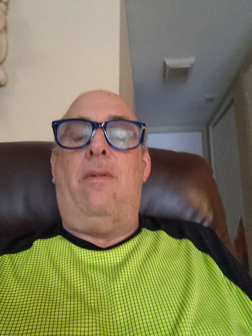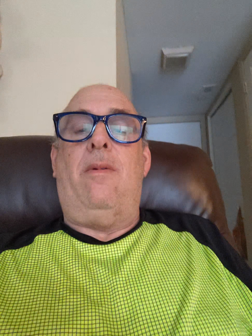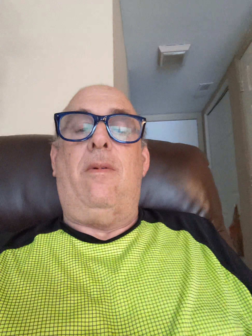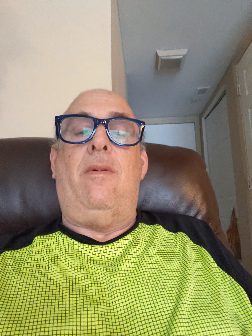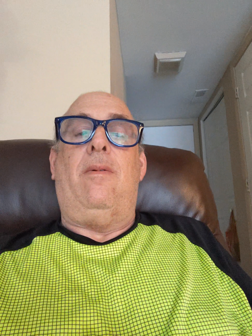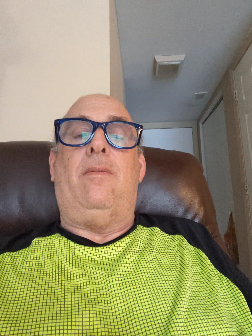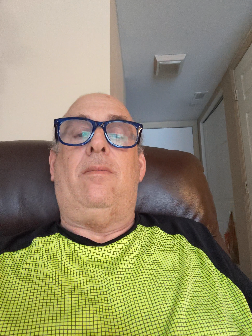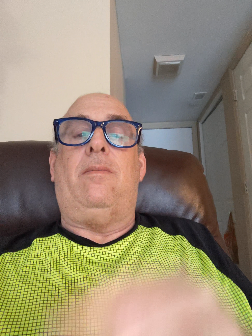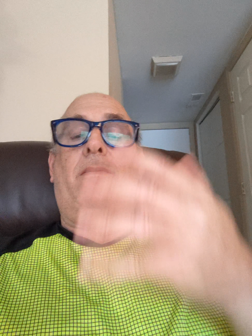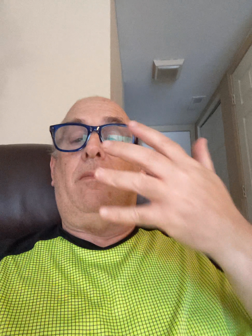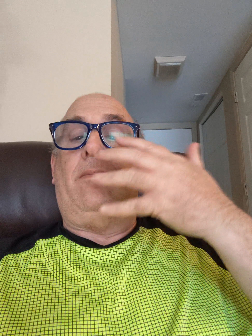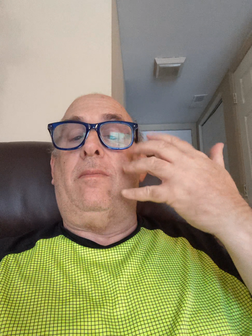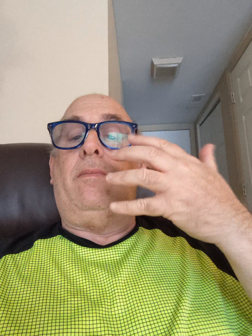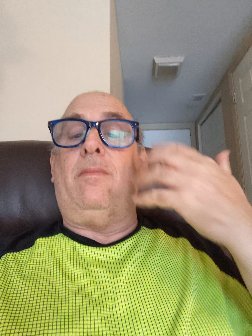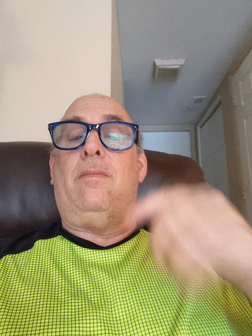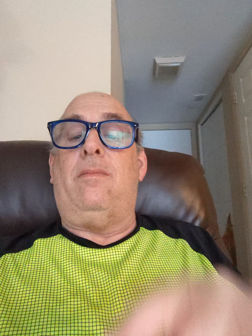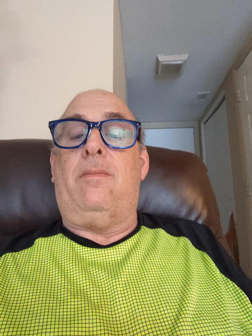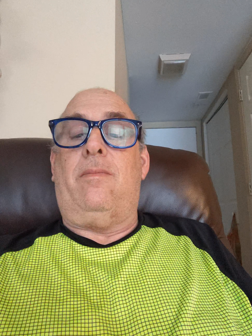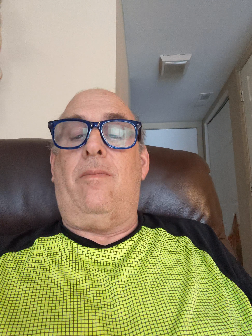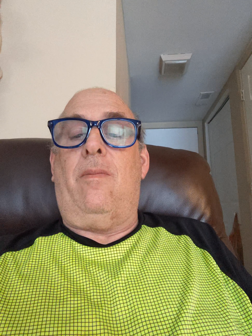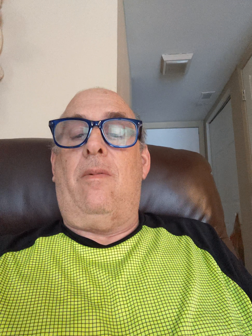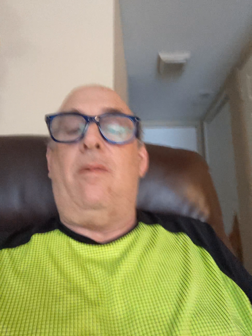tiger